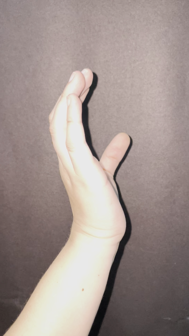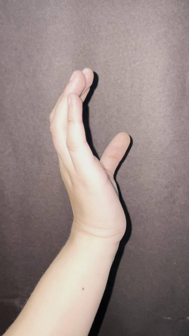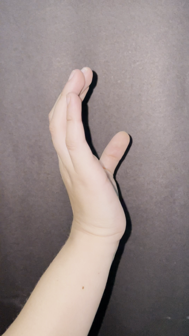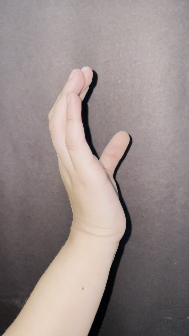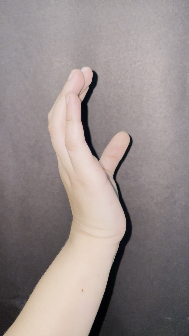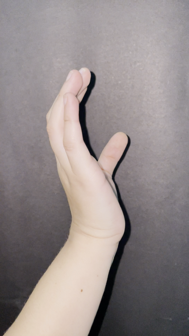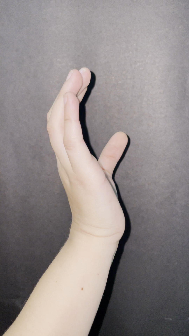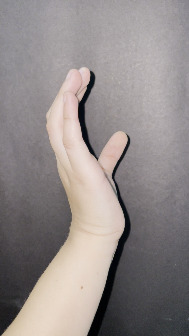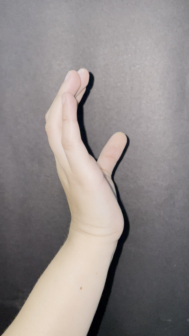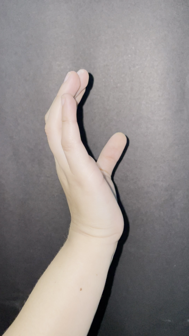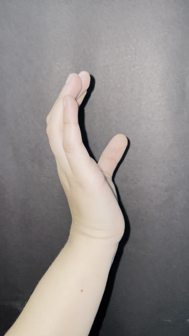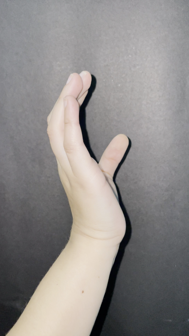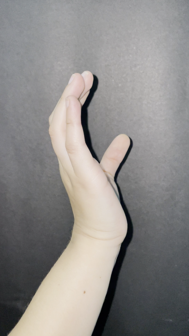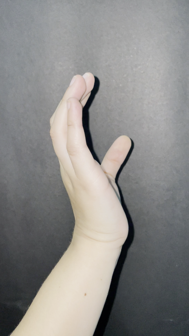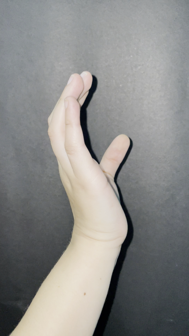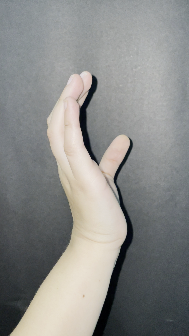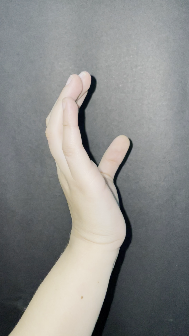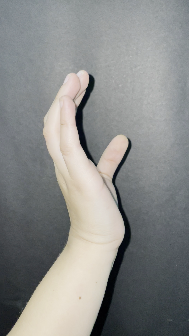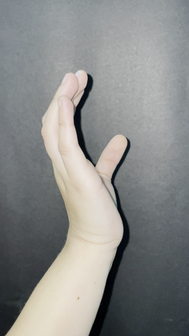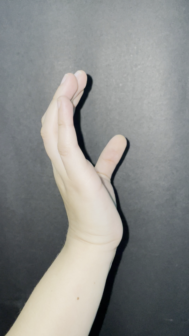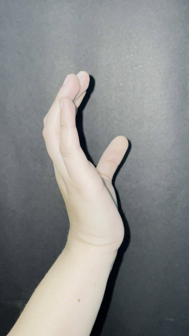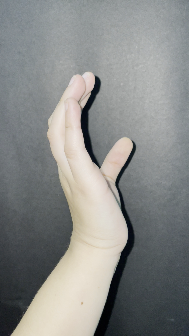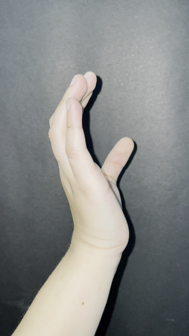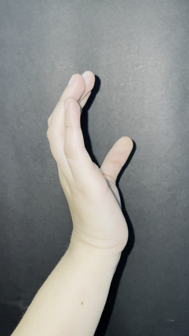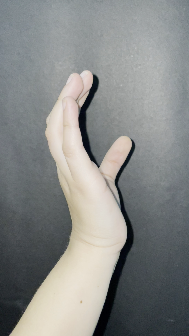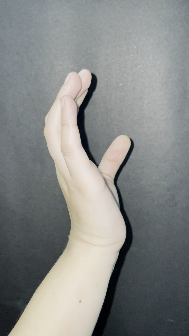य